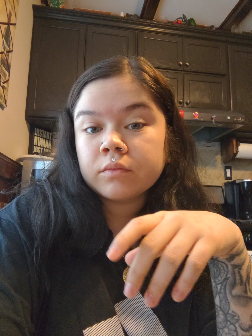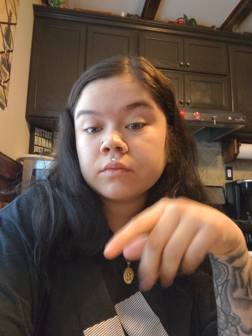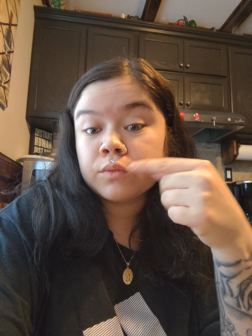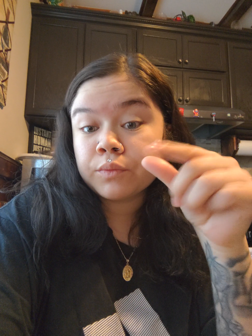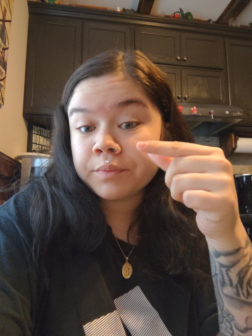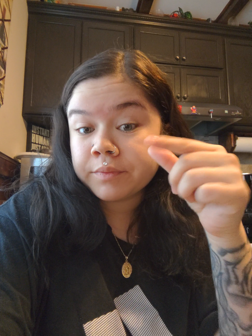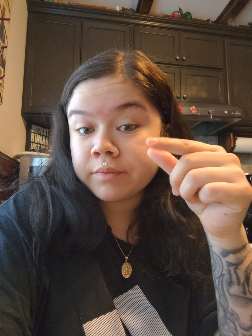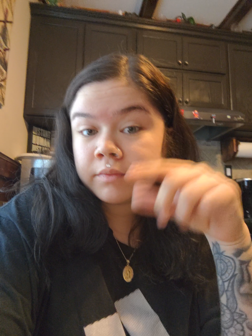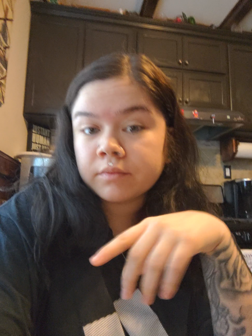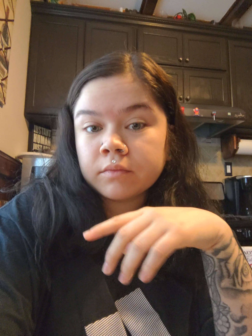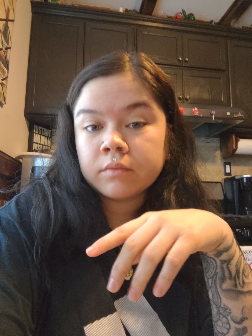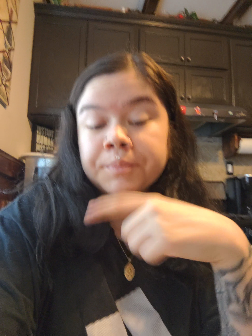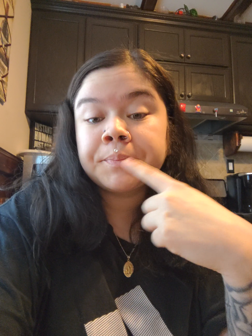green